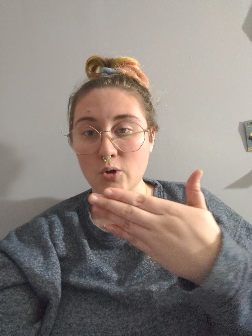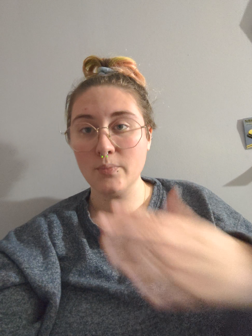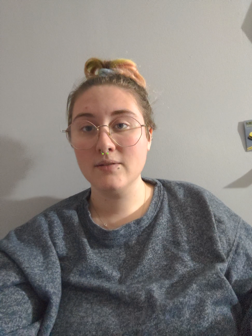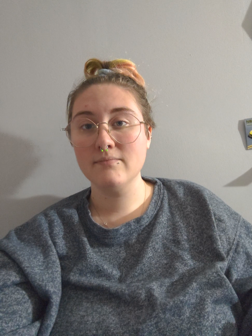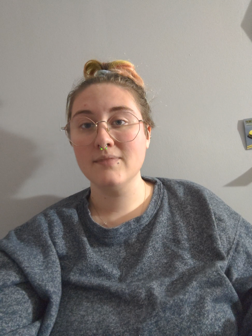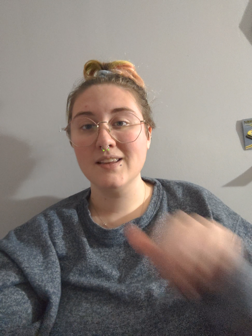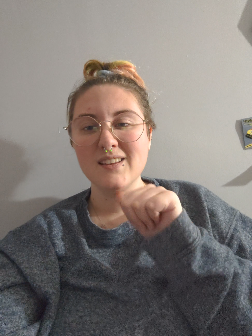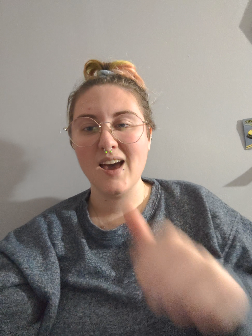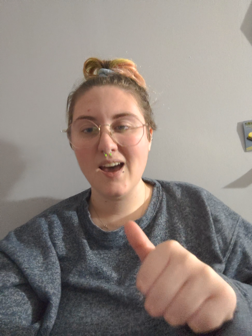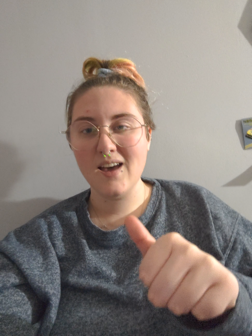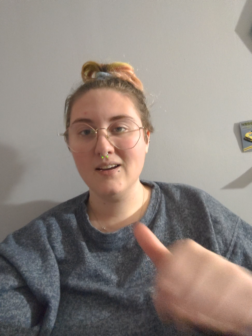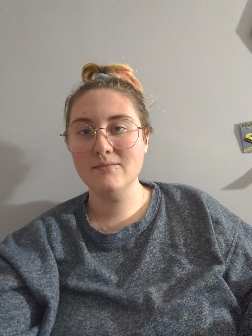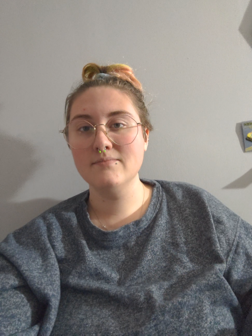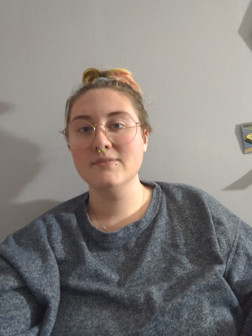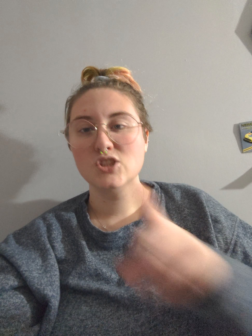not